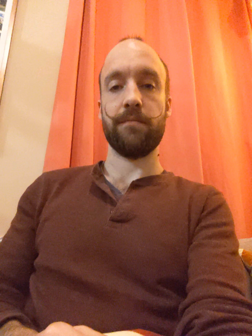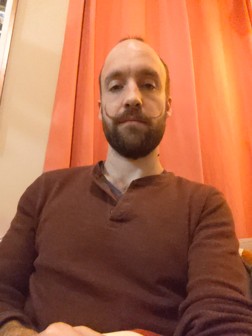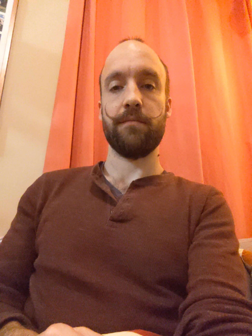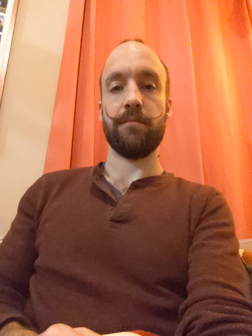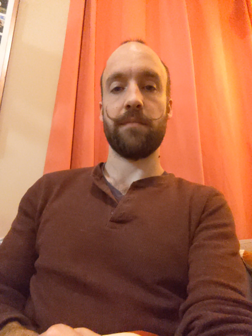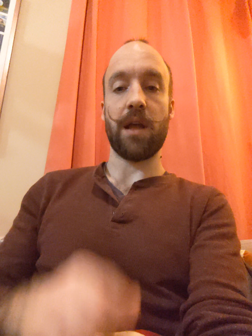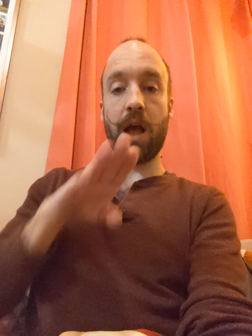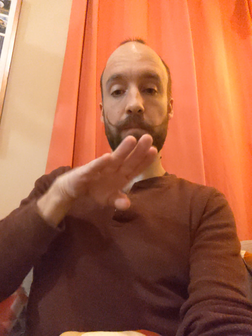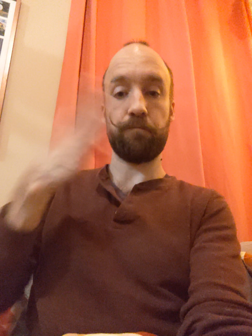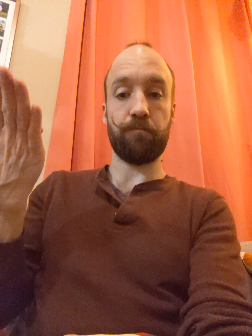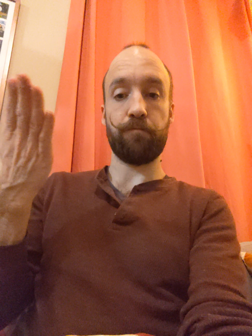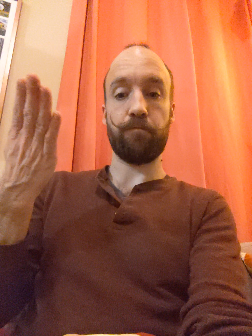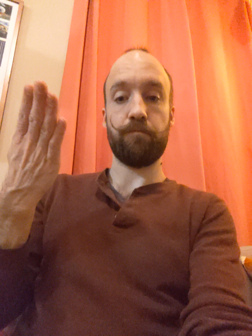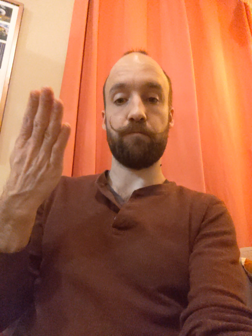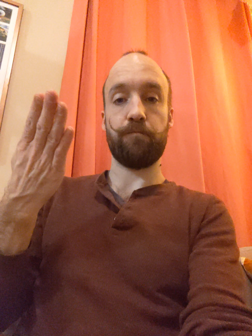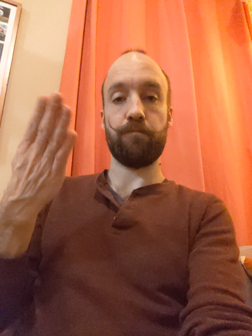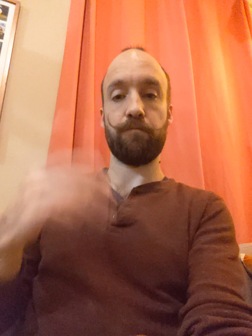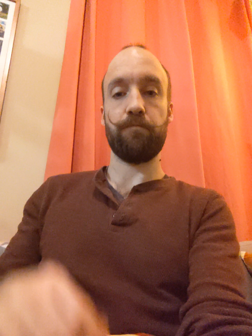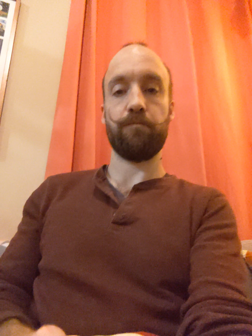open